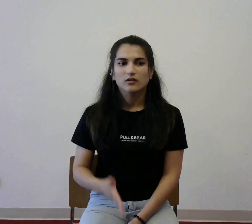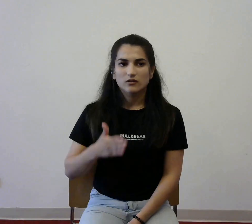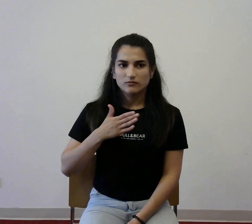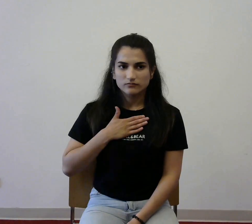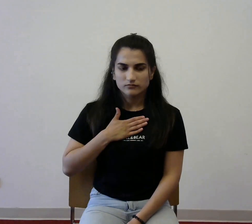mən